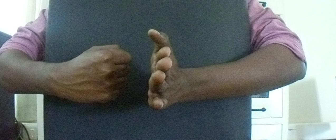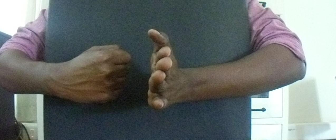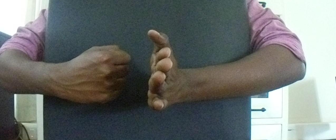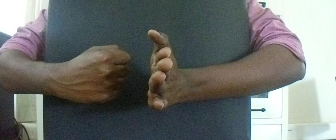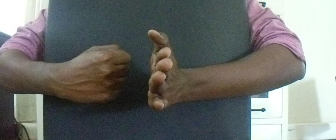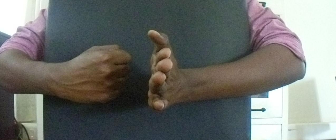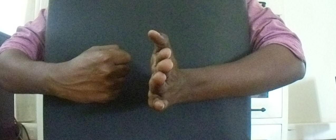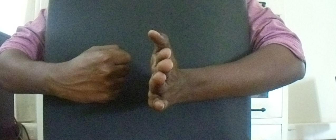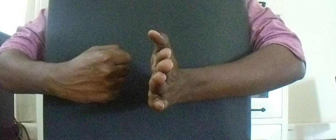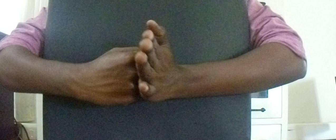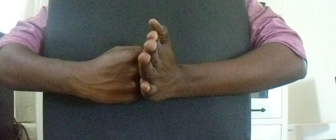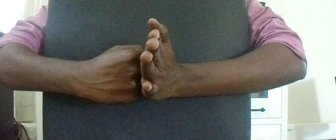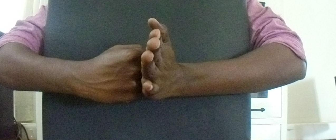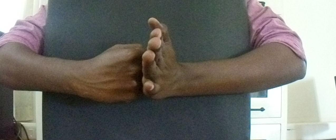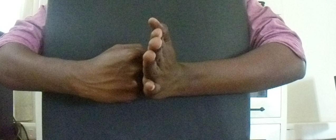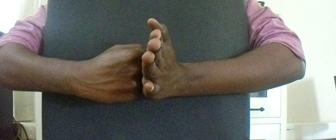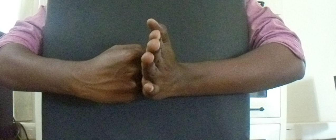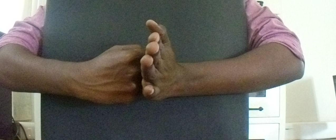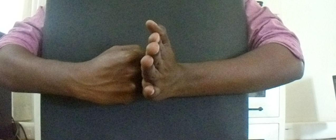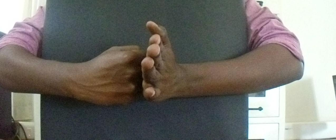accident